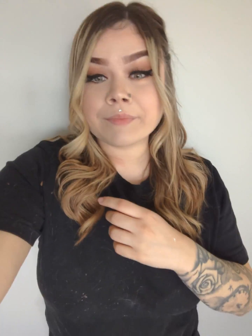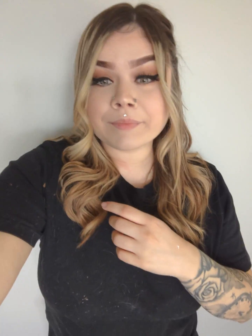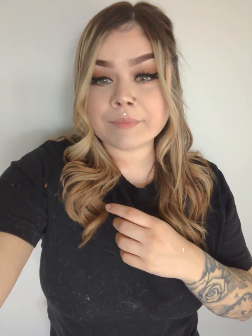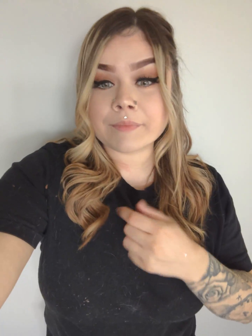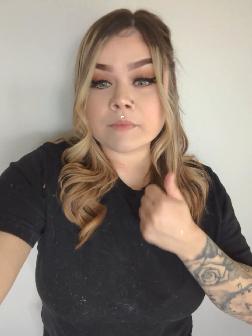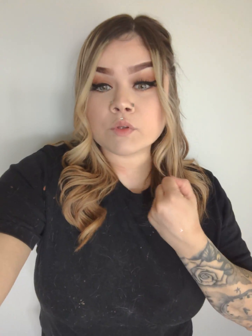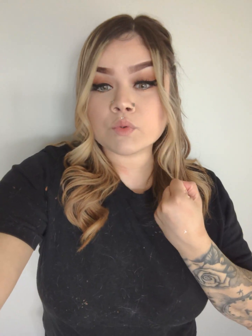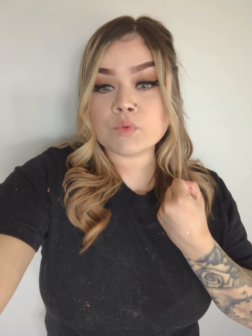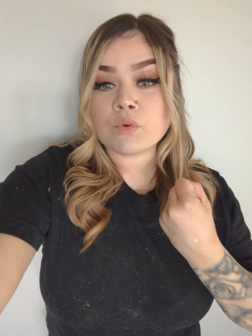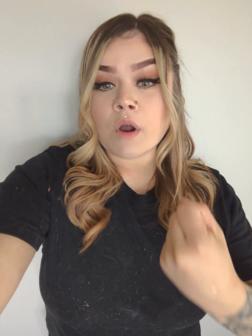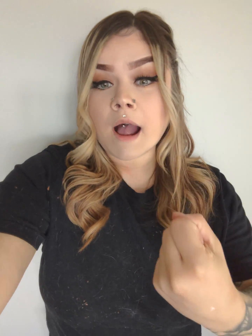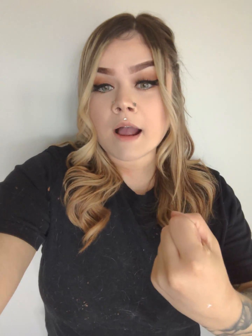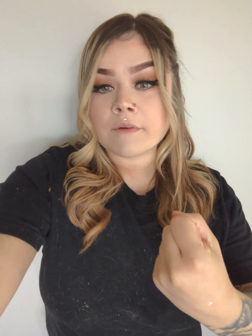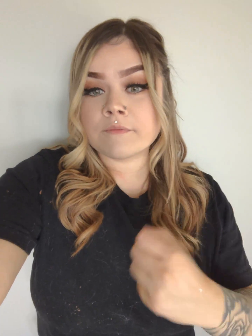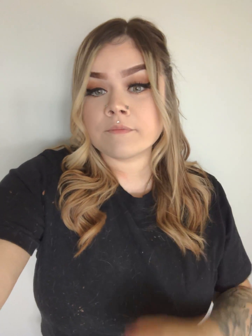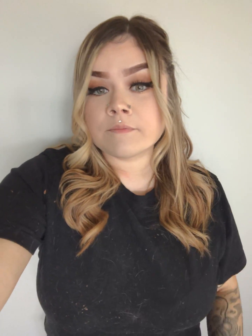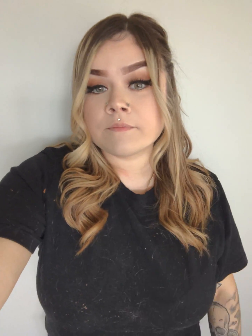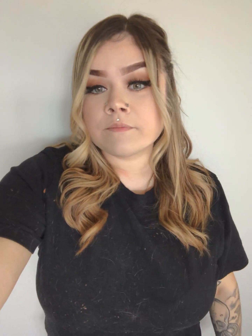drive